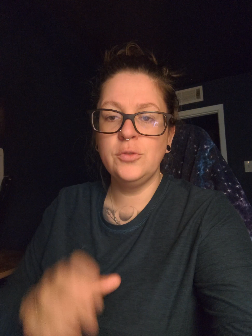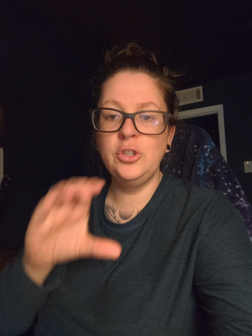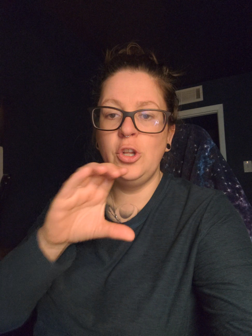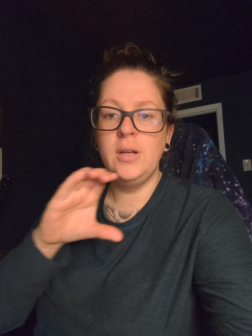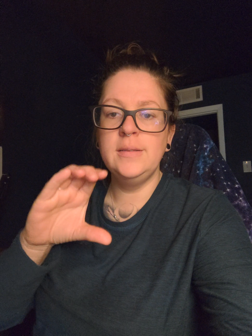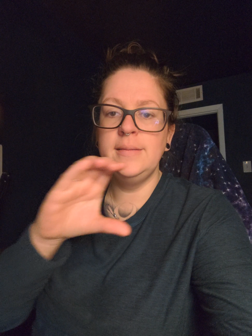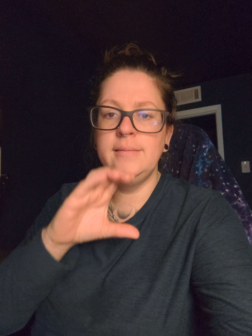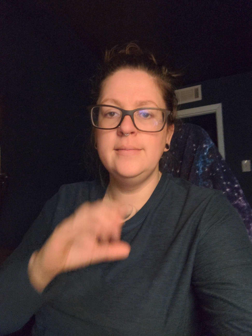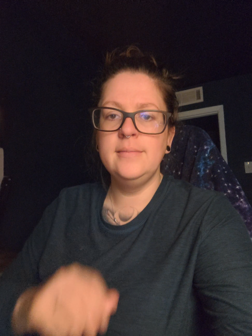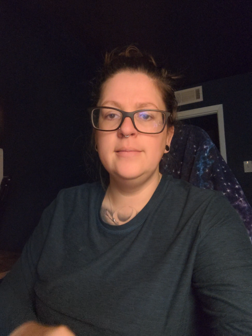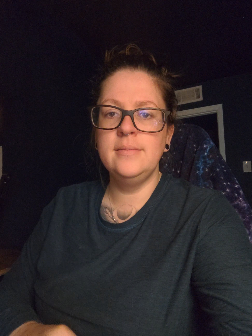chocolate